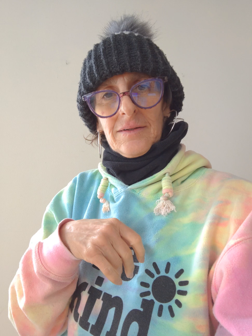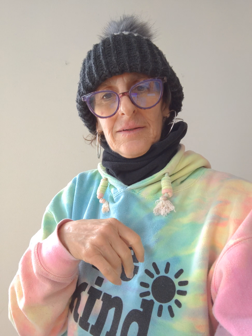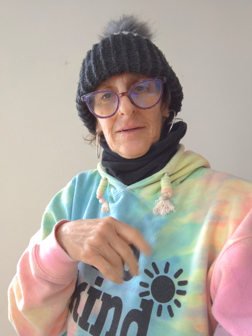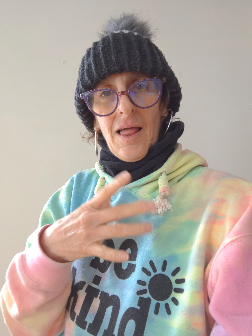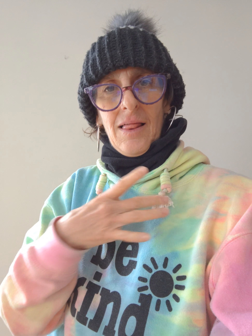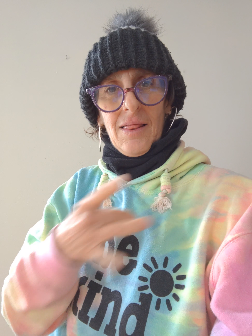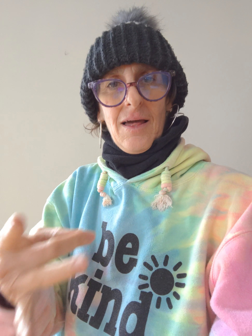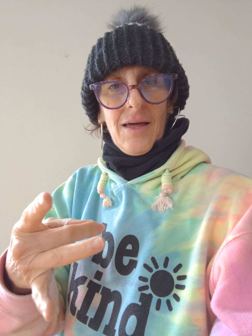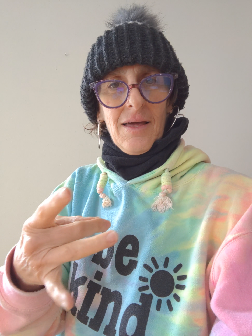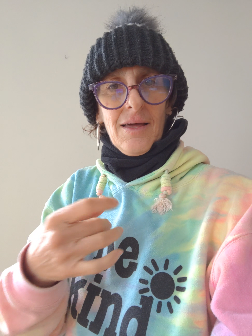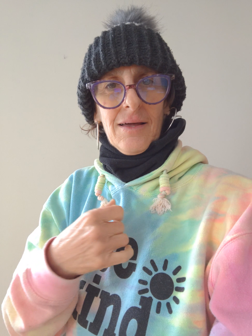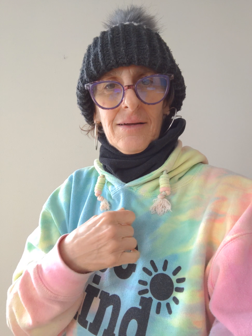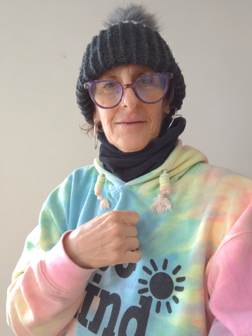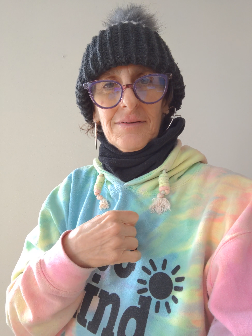like